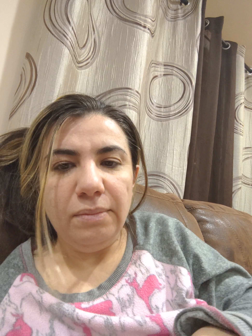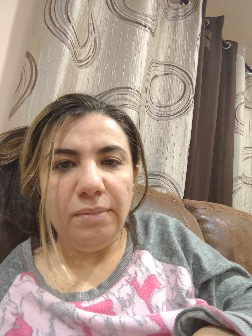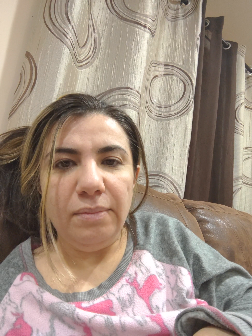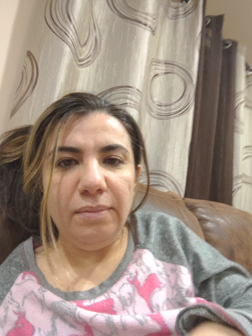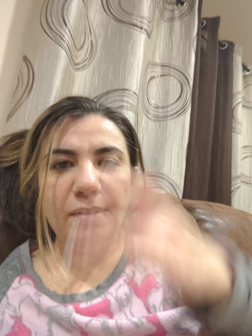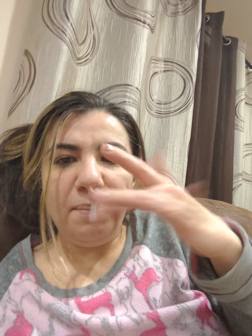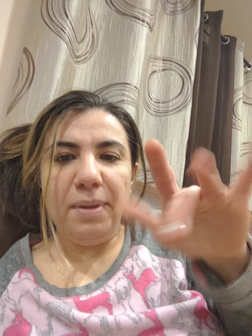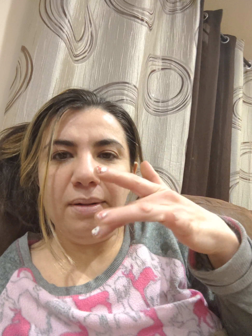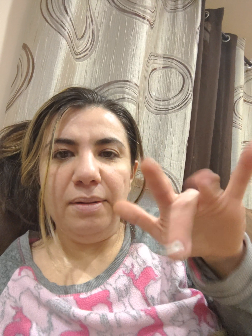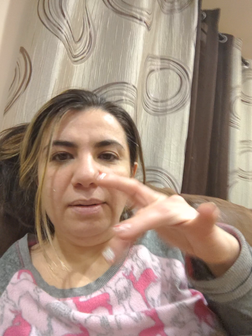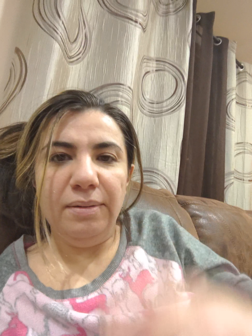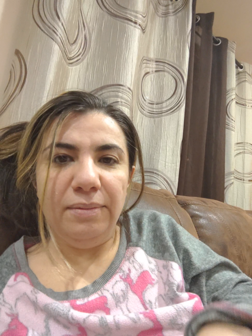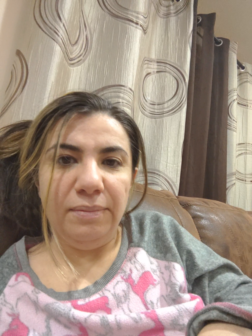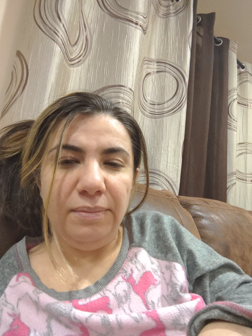empty